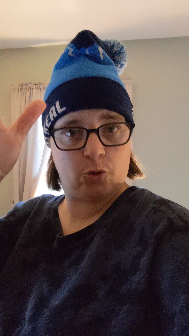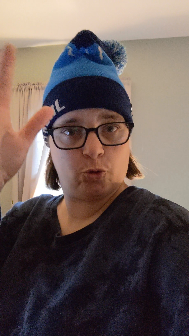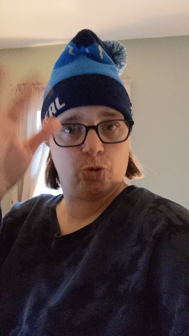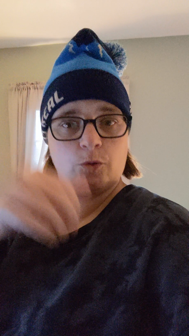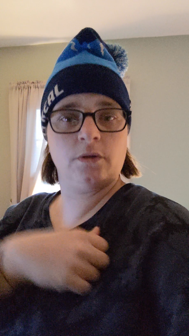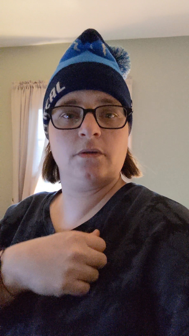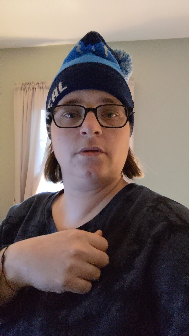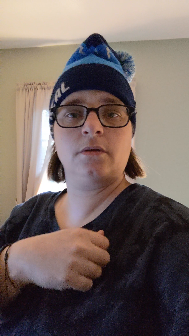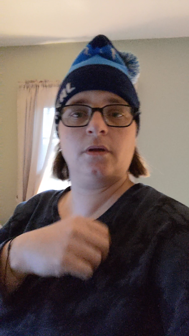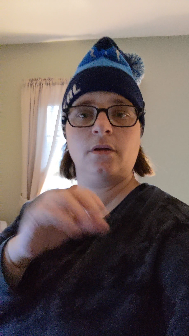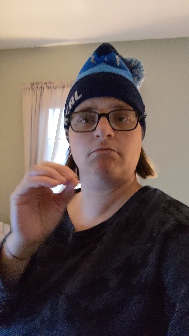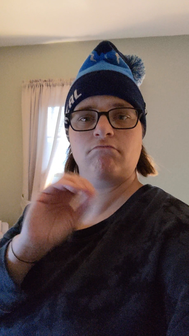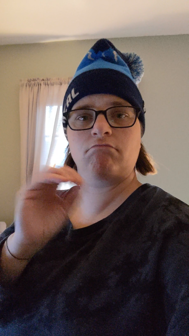none